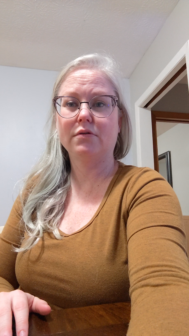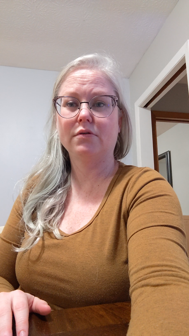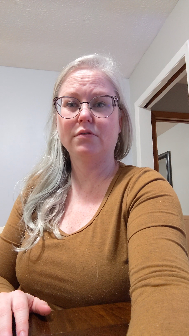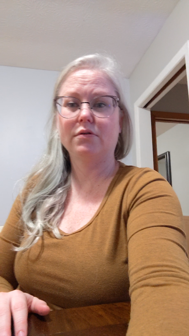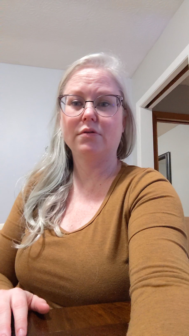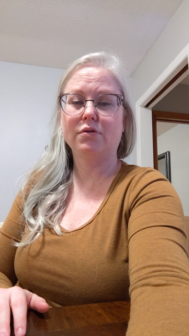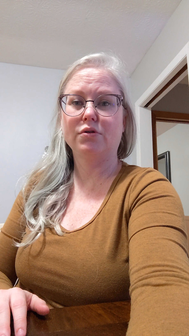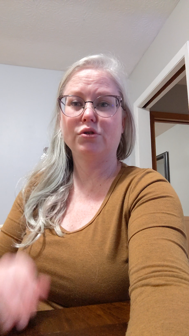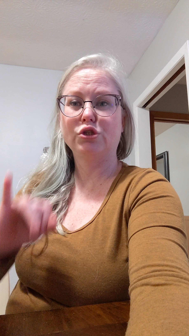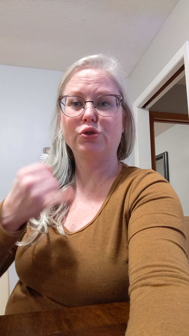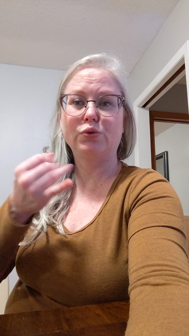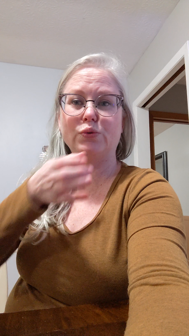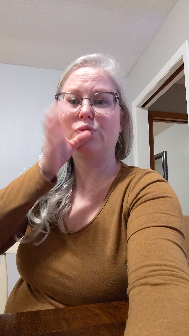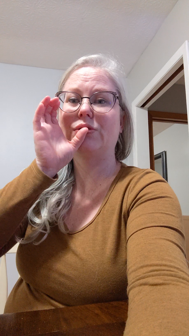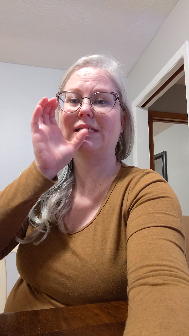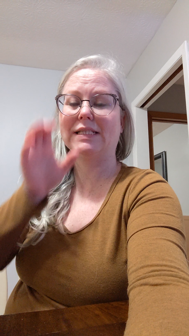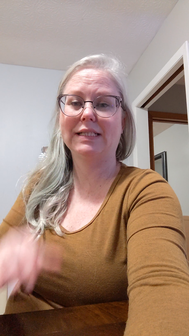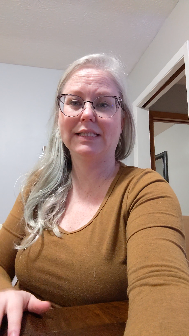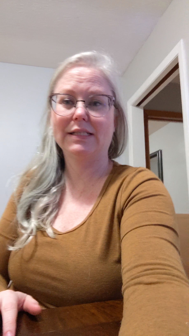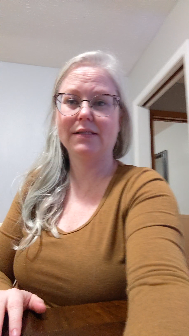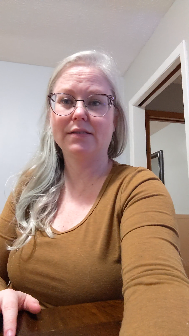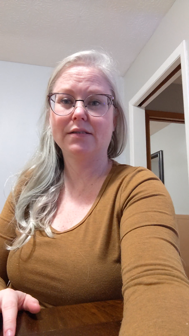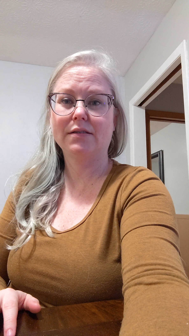juice